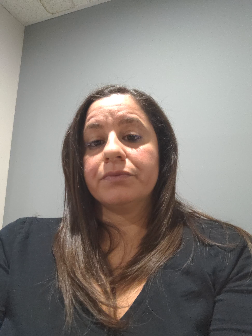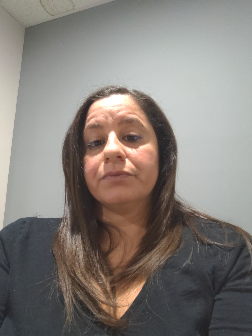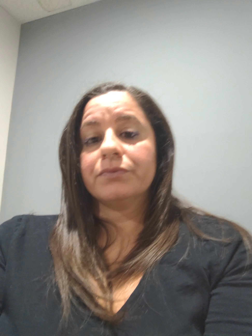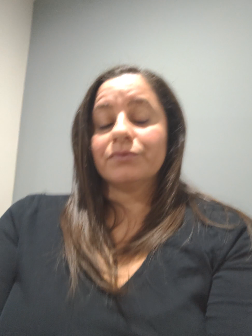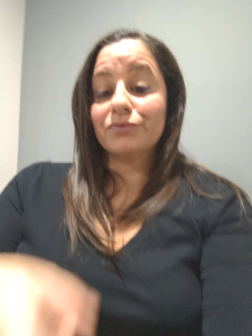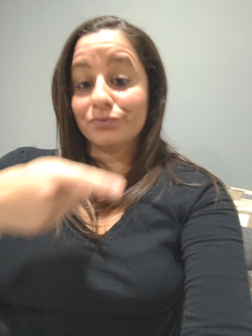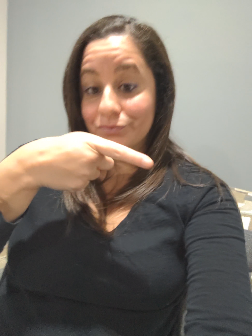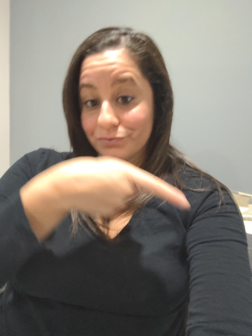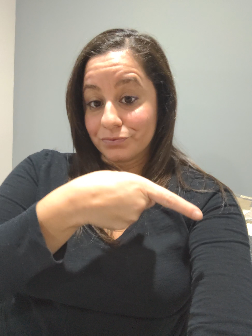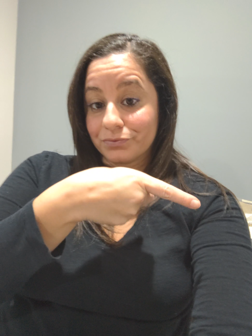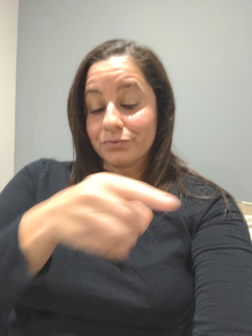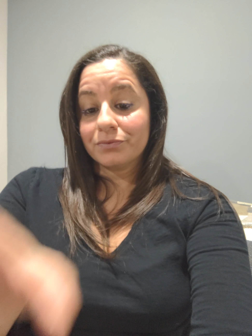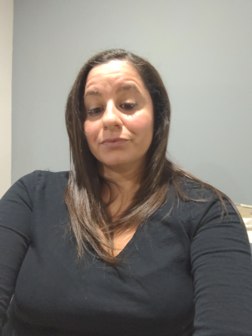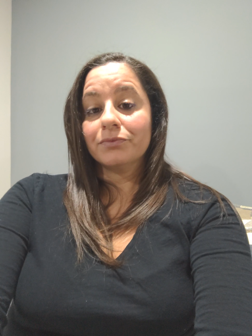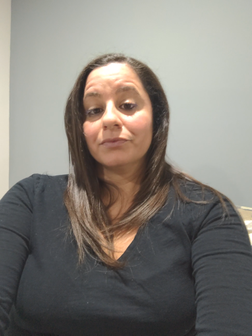he/she/it